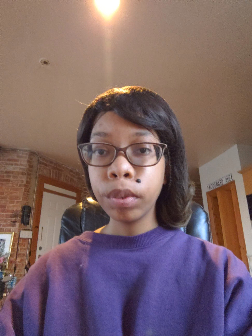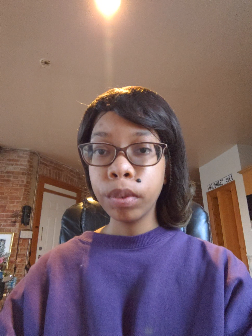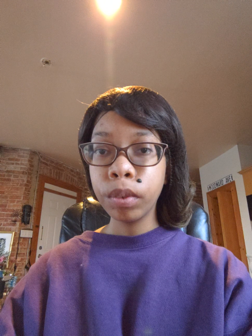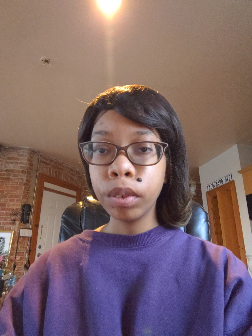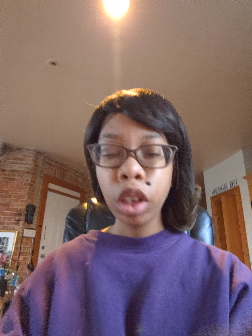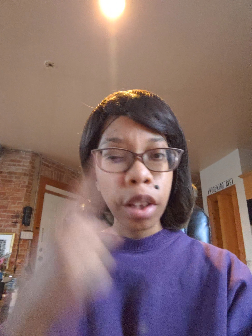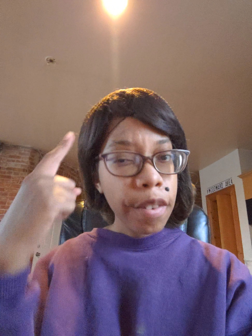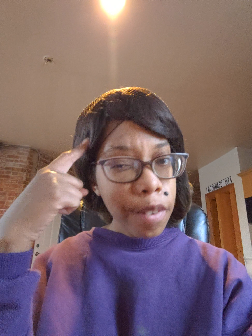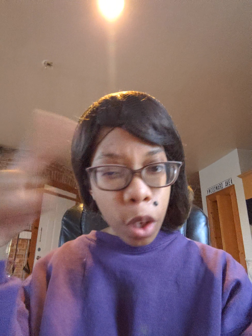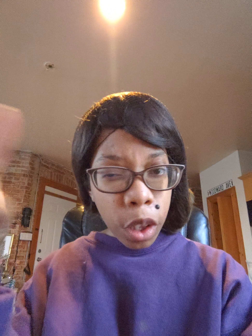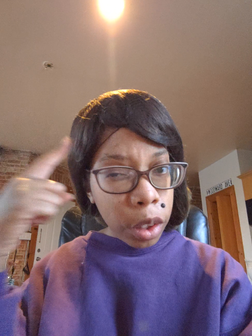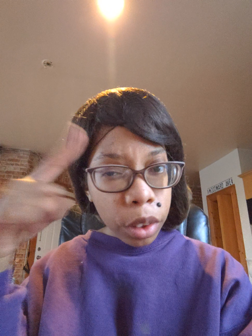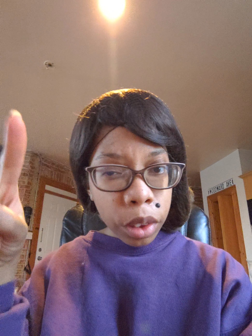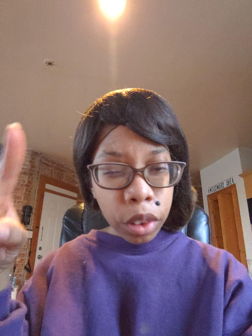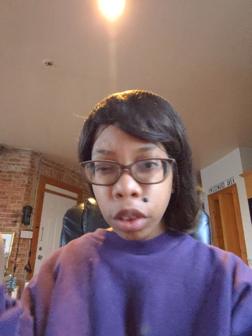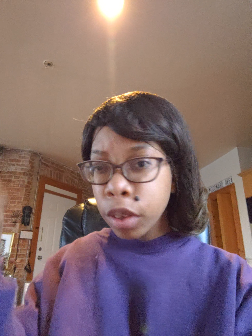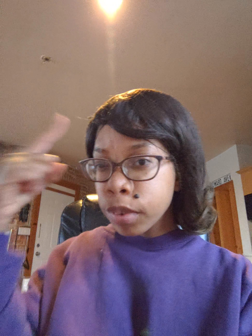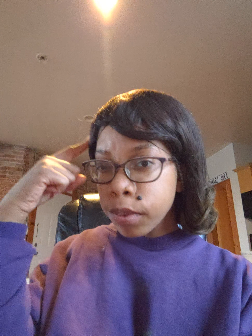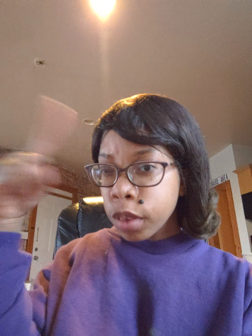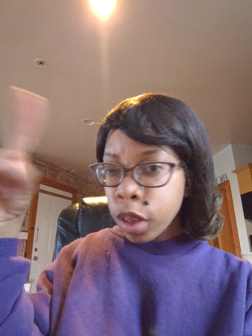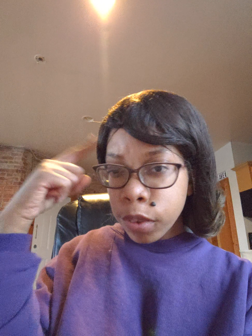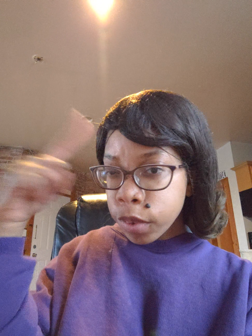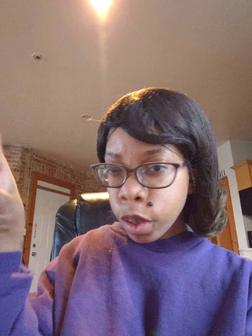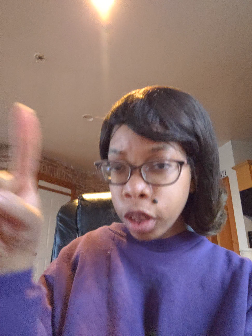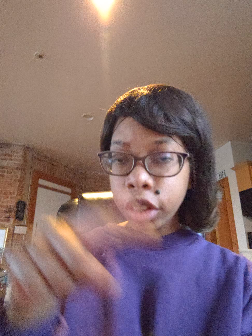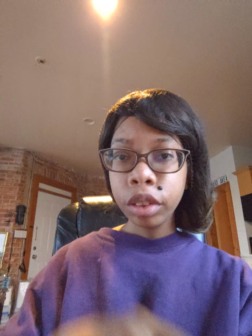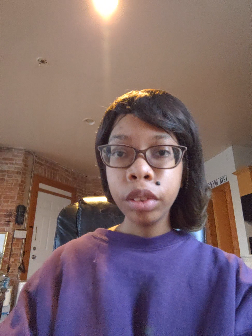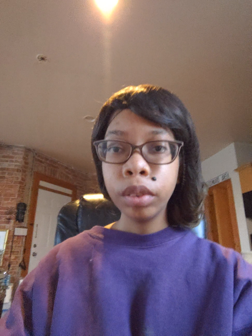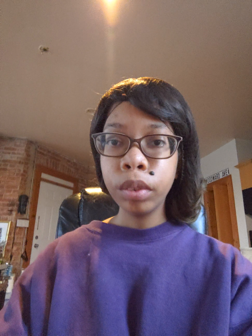for